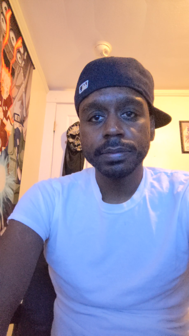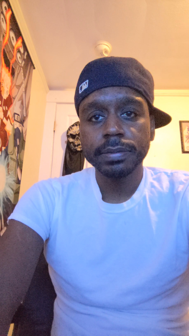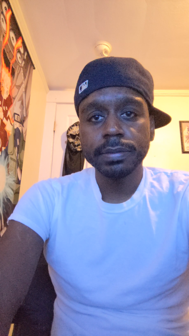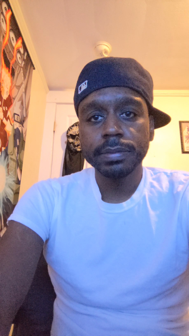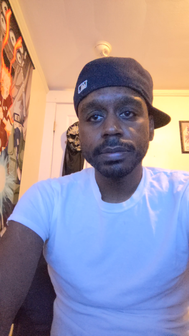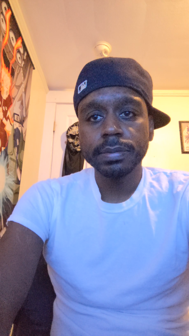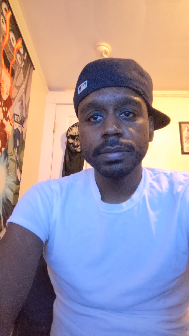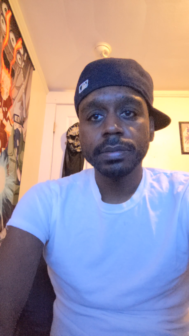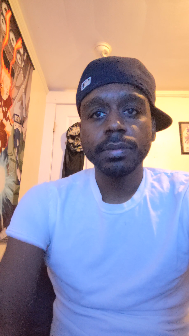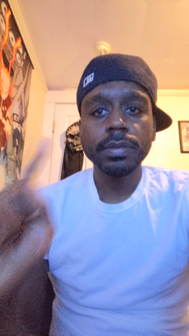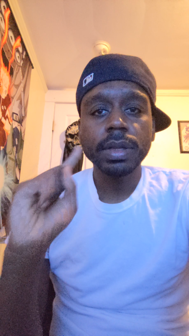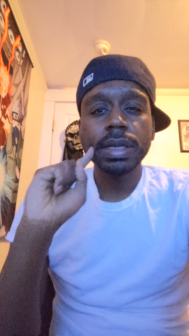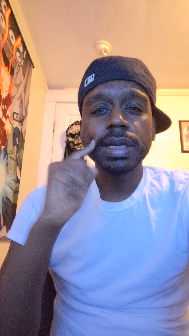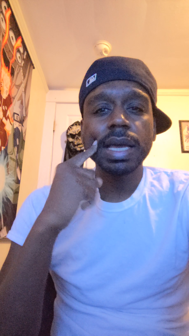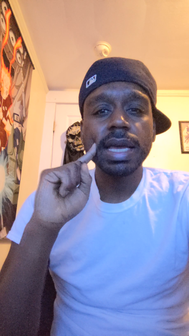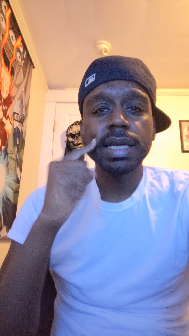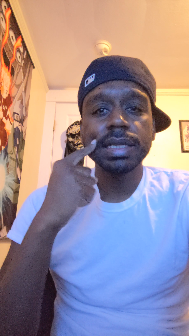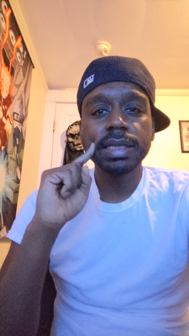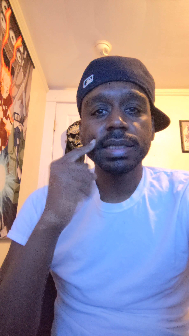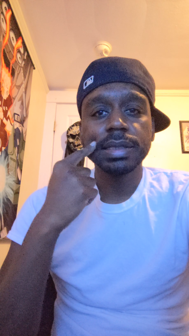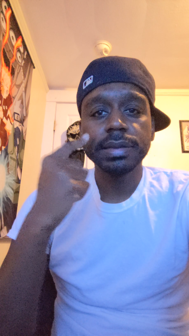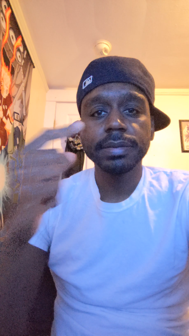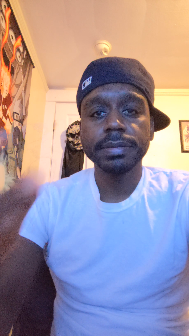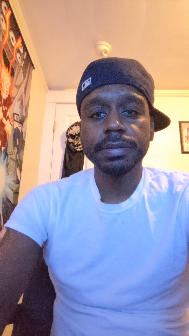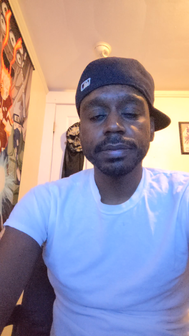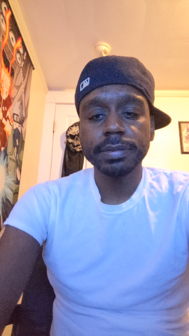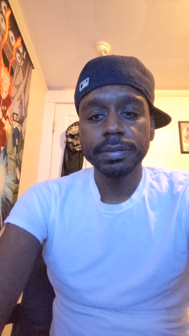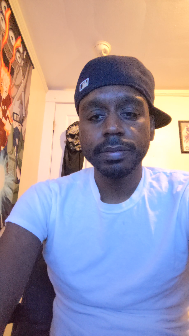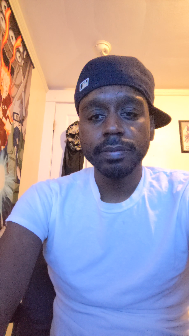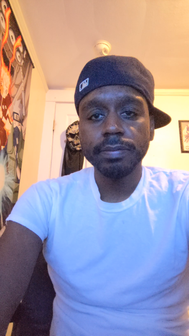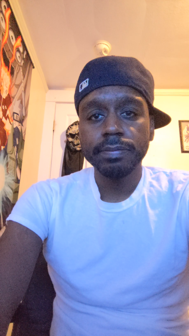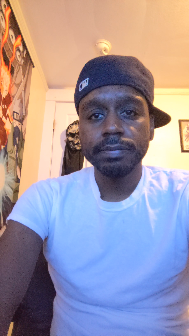candy